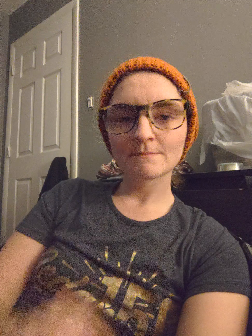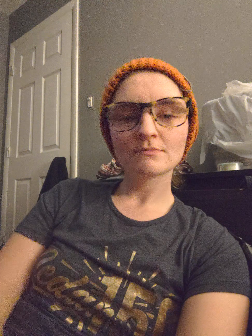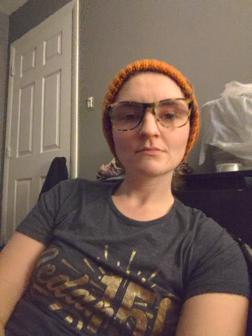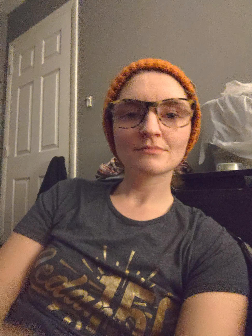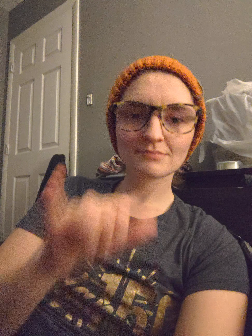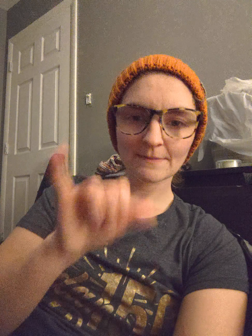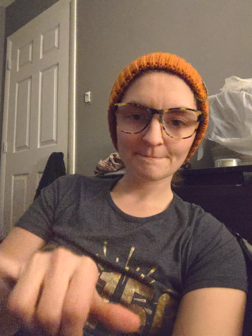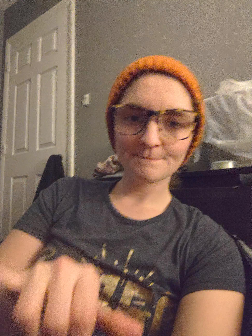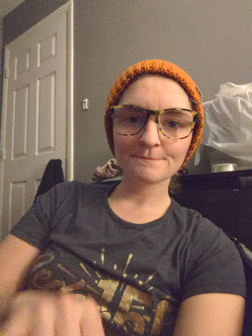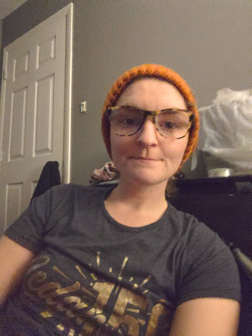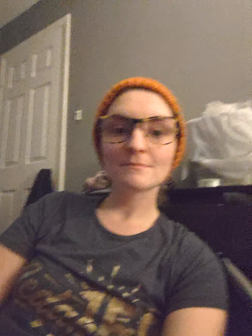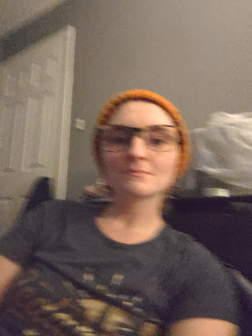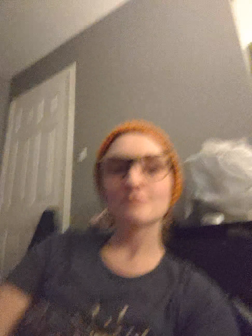stay